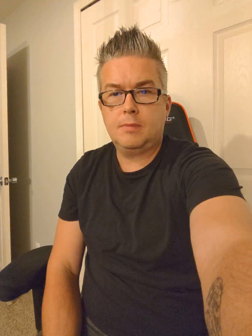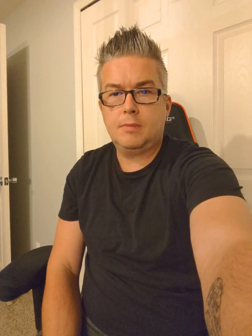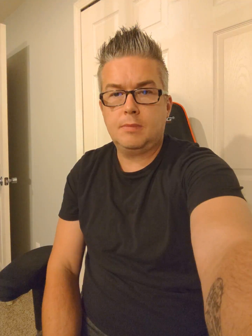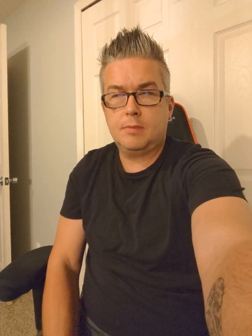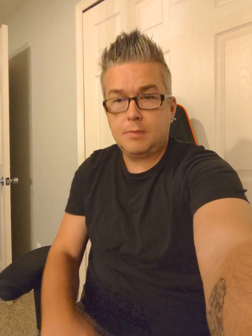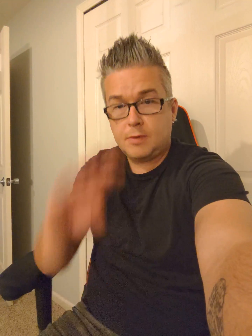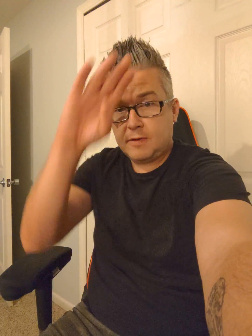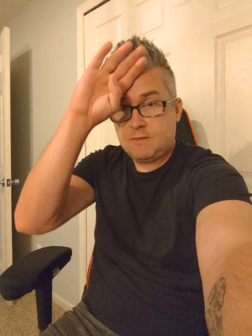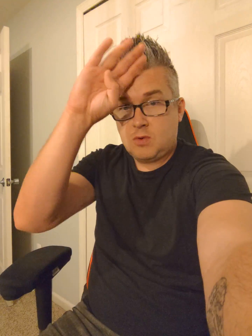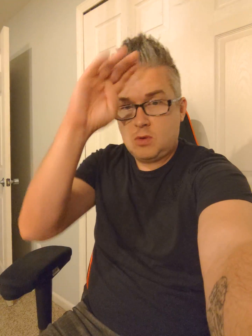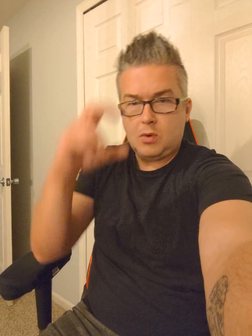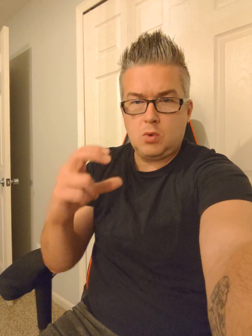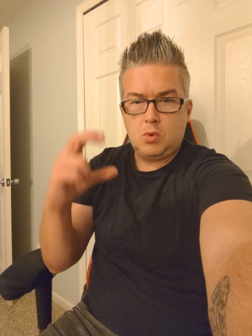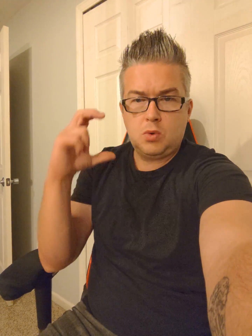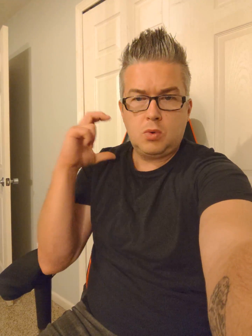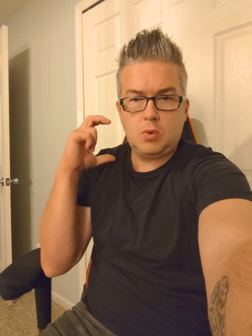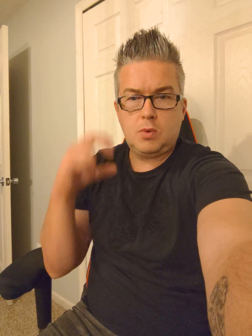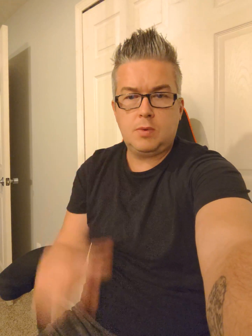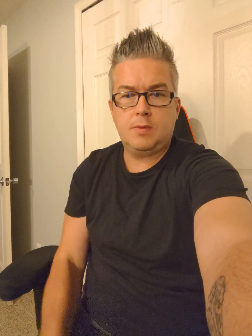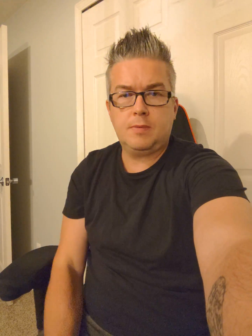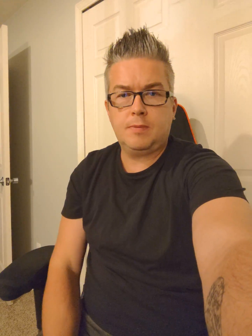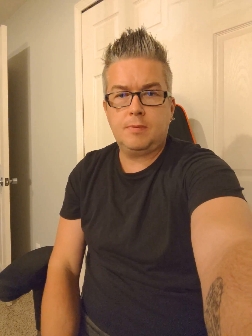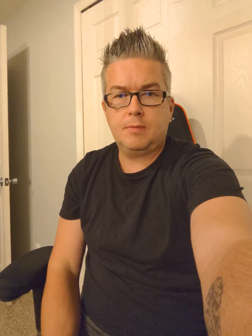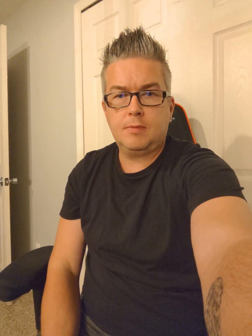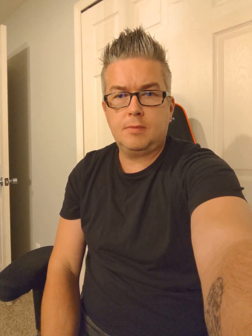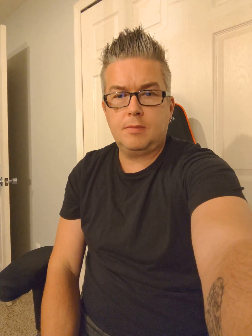fire truck